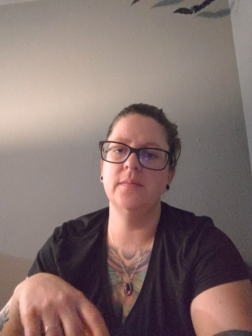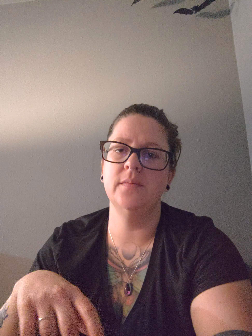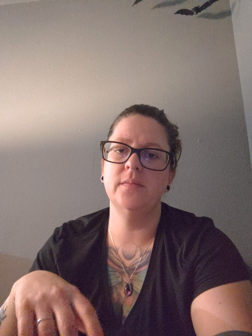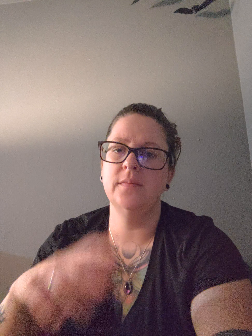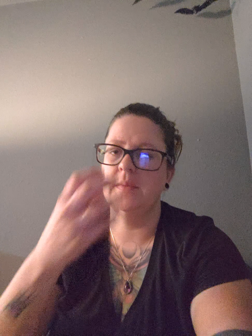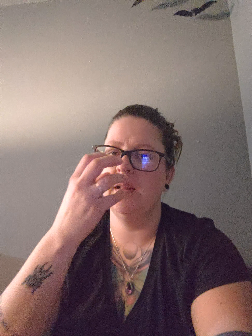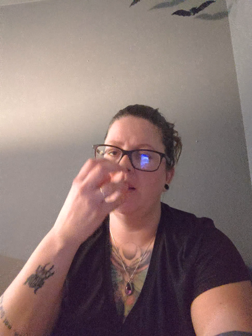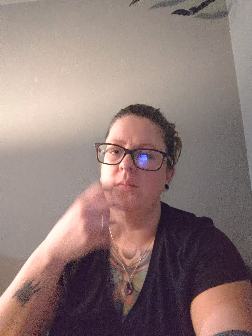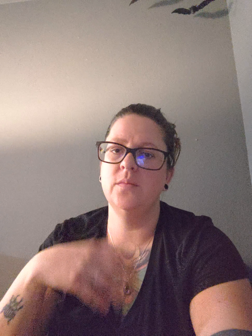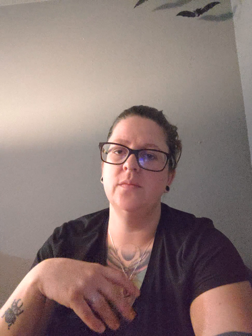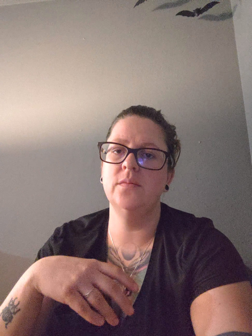clown